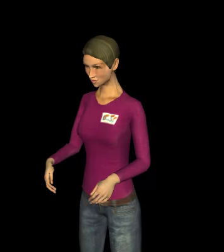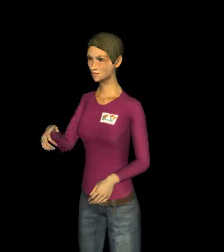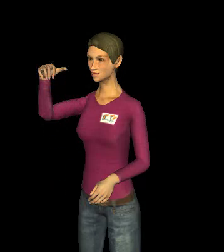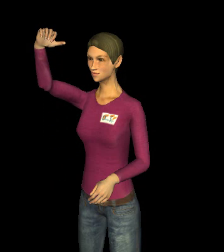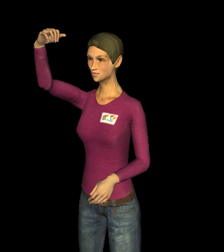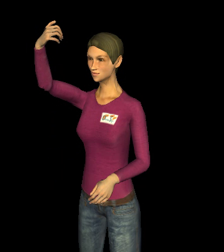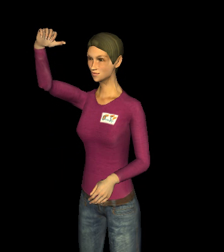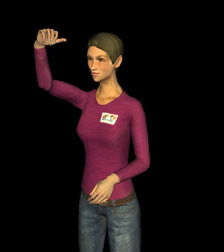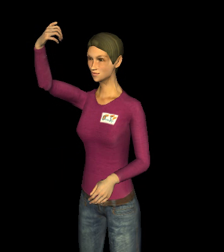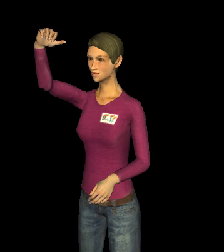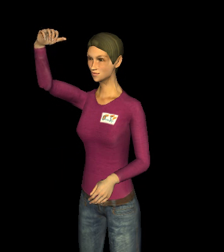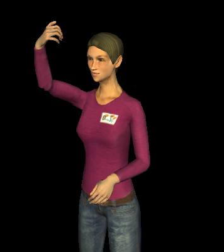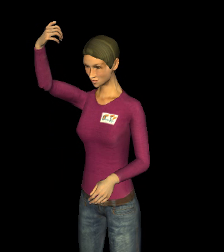شمس